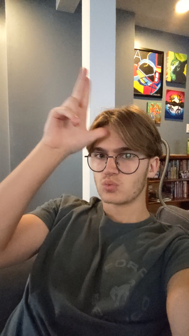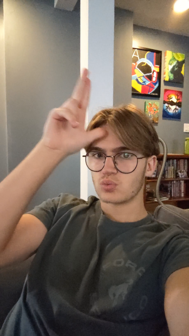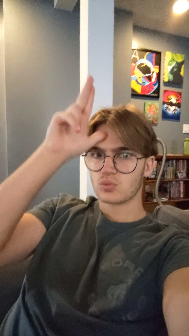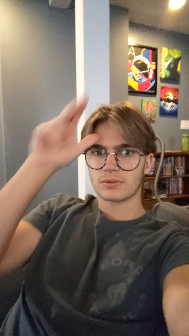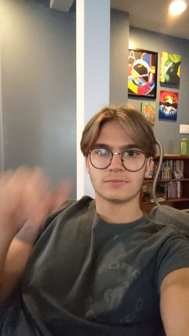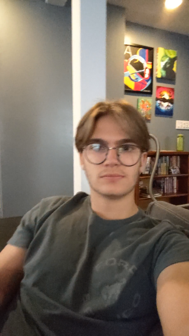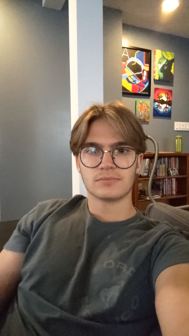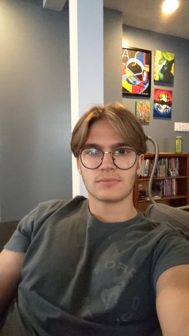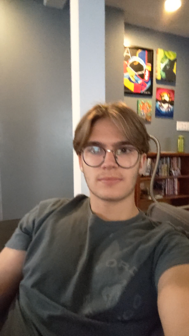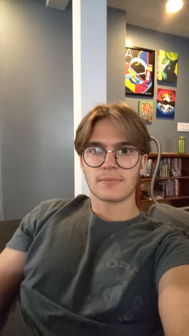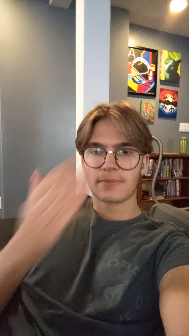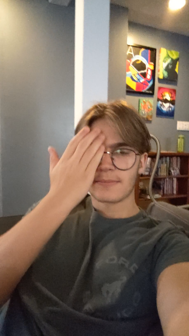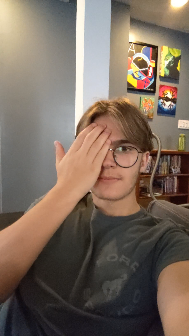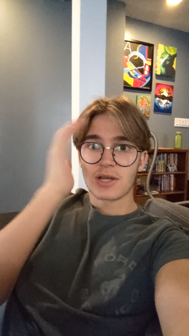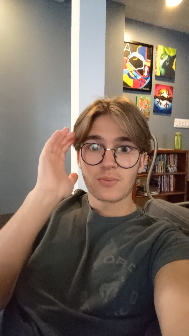peekaboo